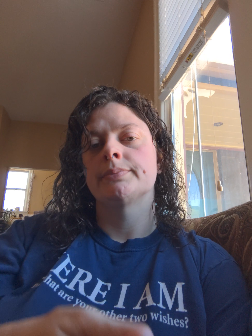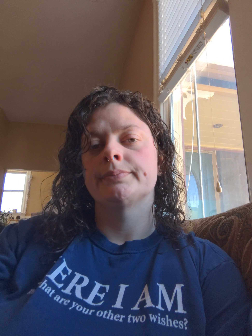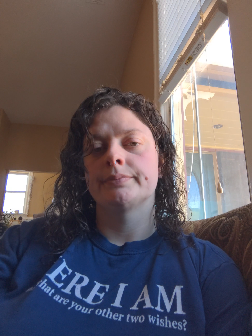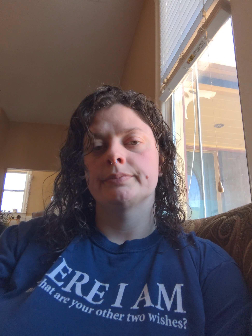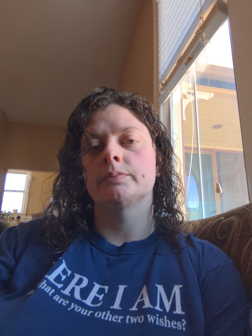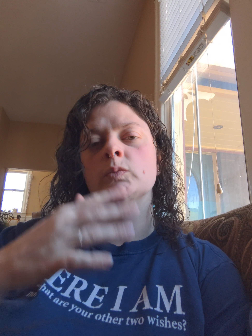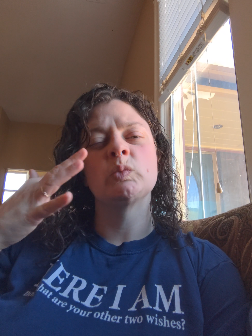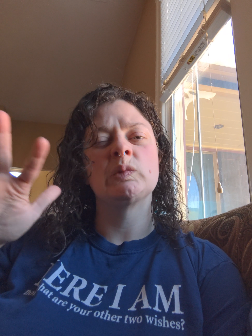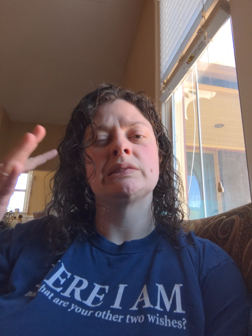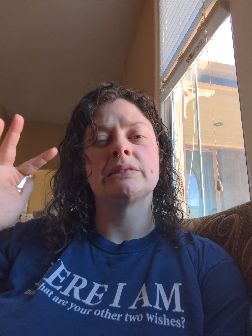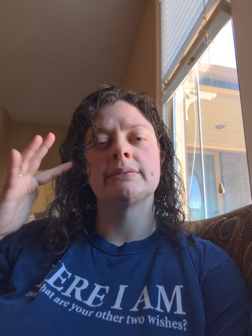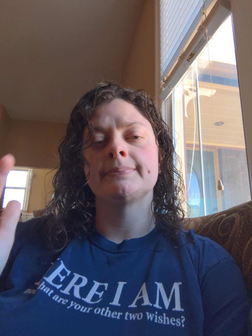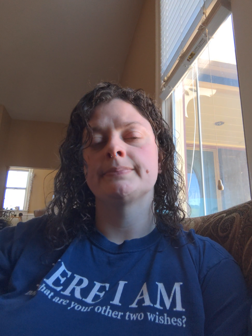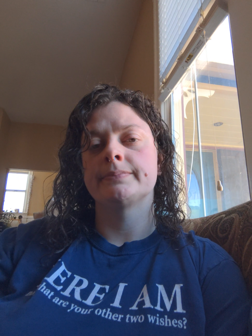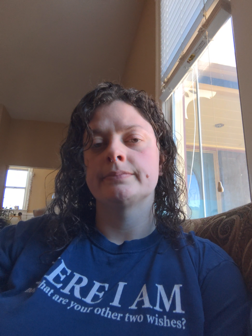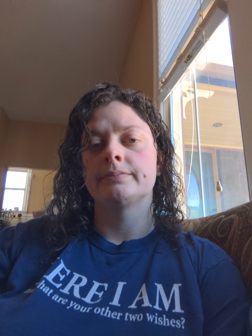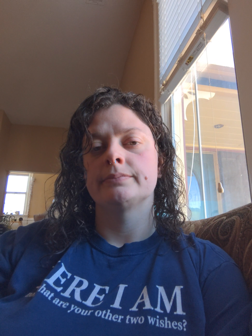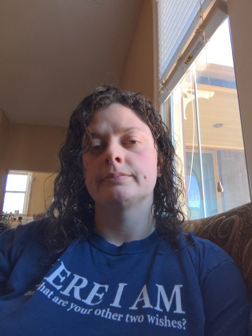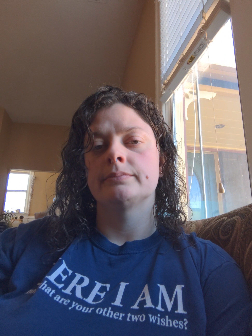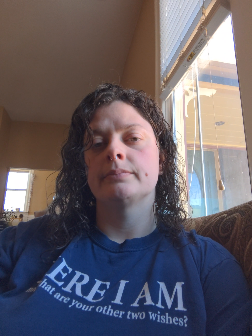noisy